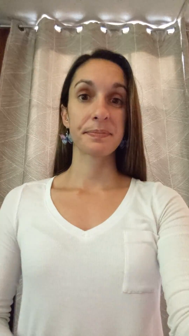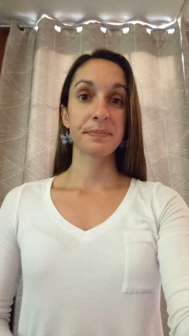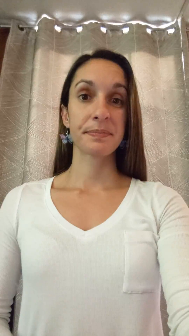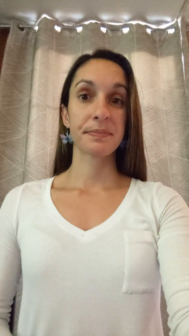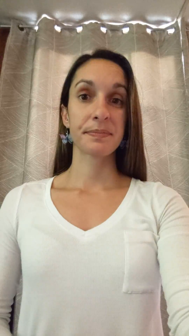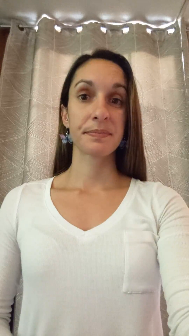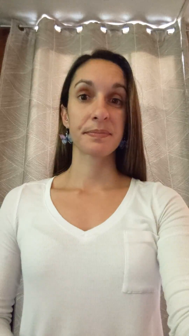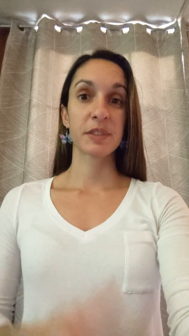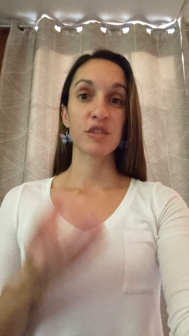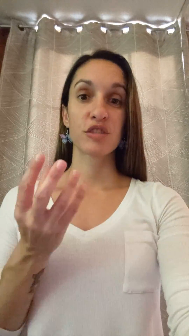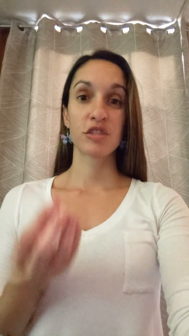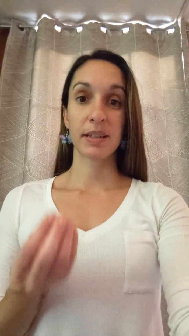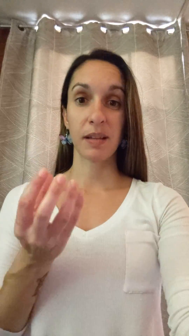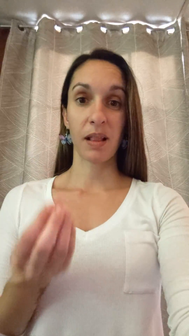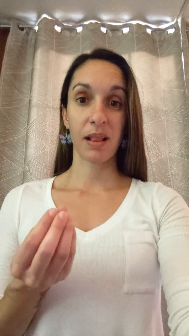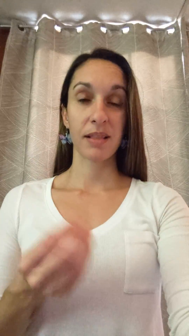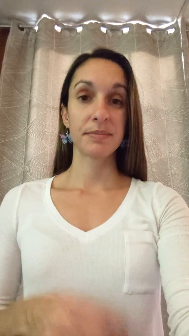gentle